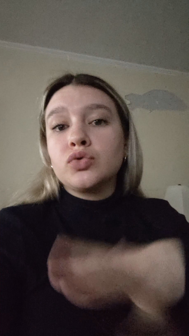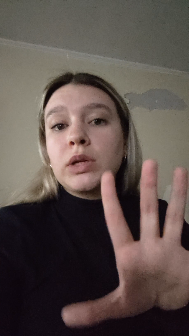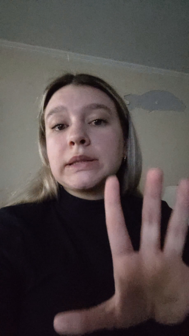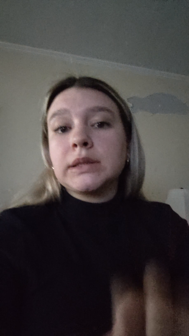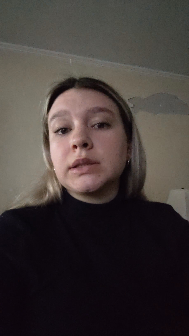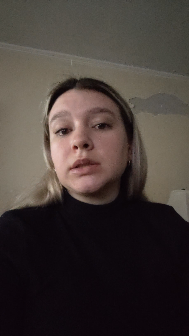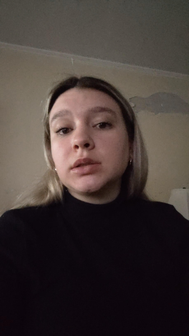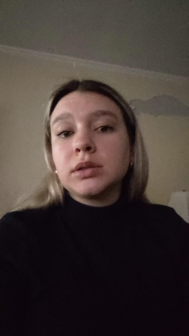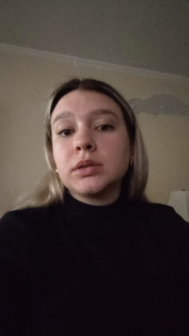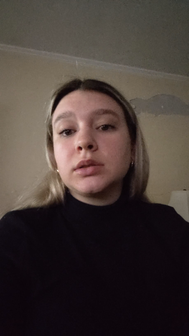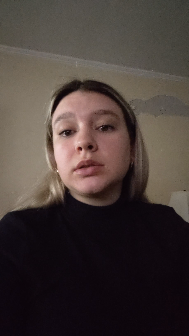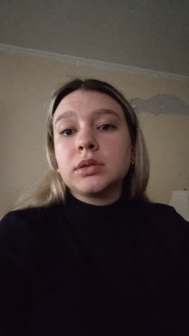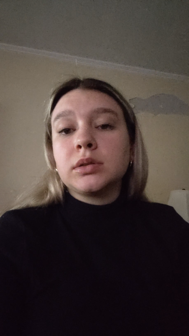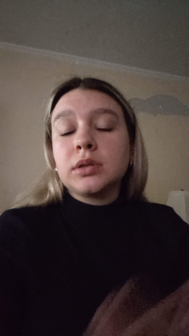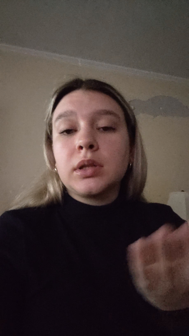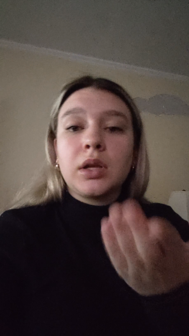carry